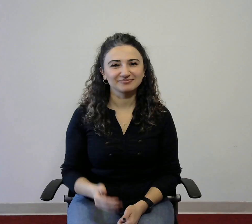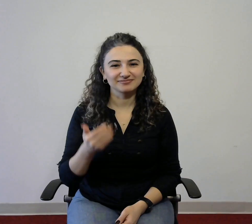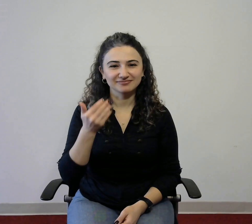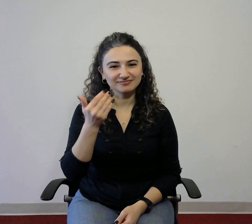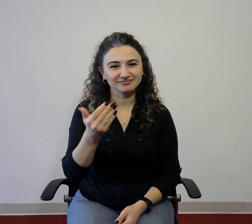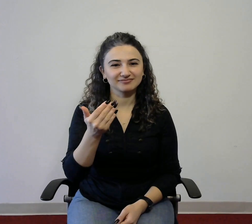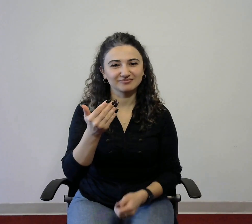siz